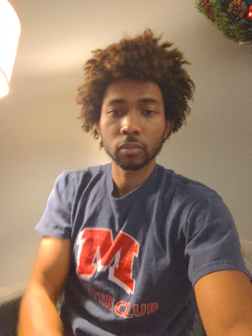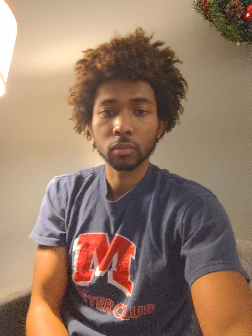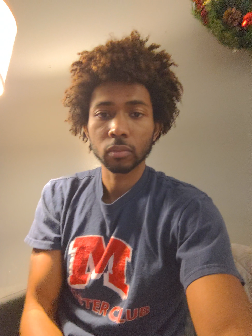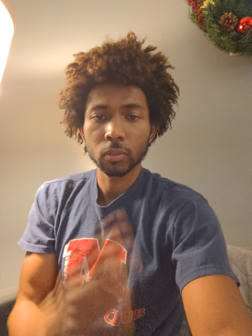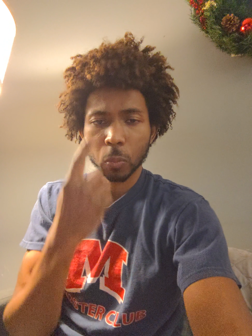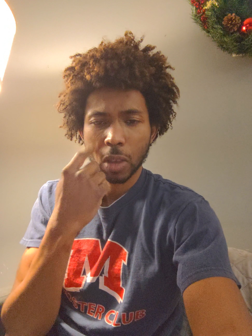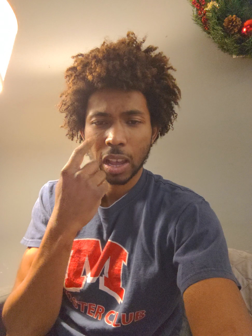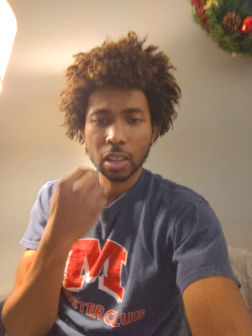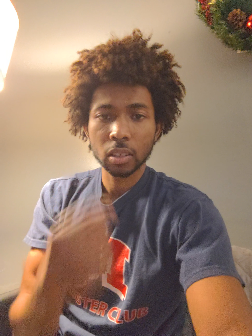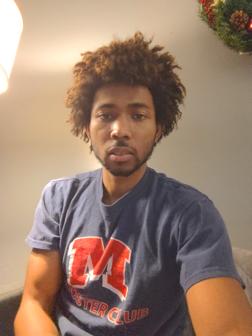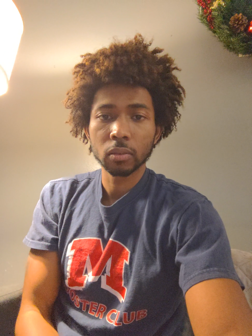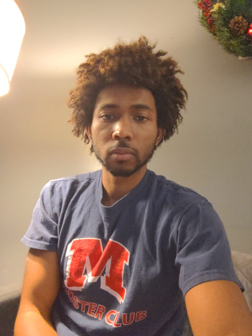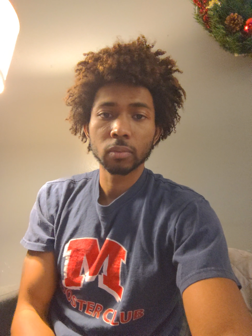cry